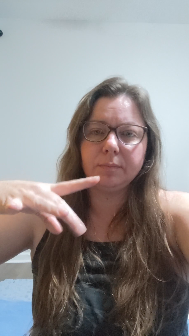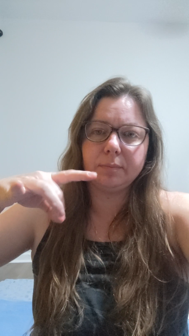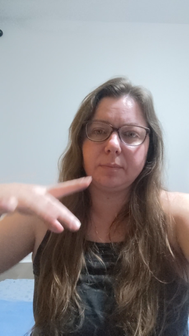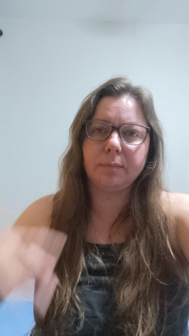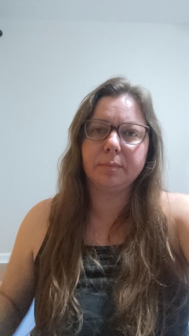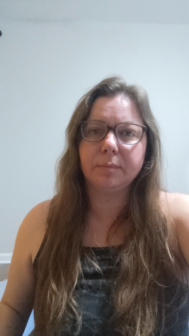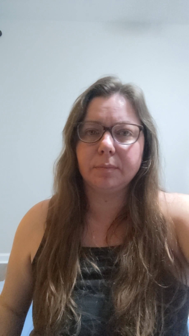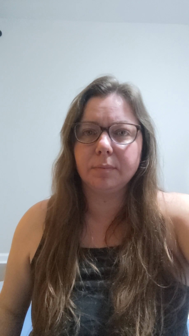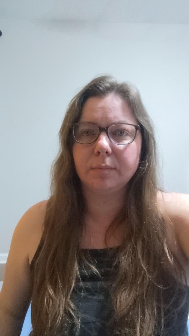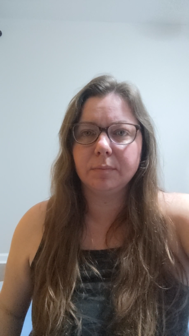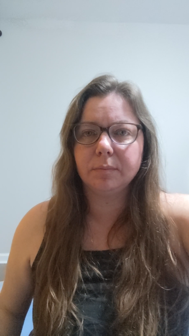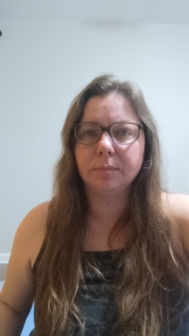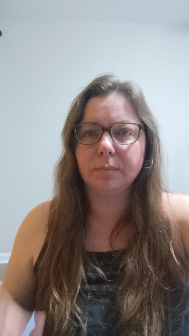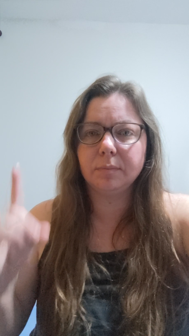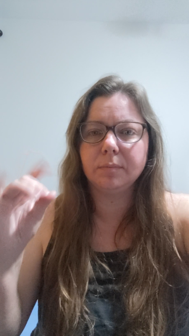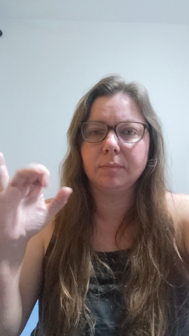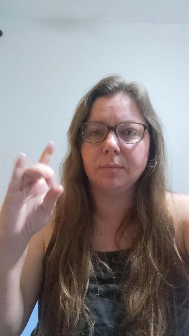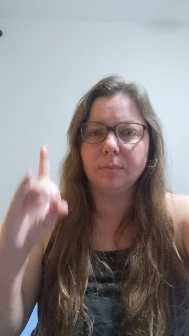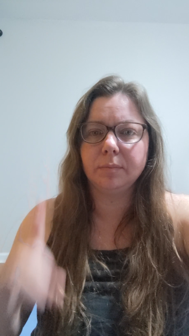did